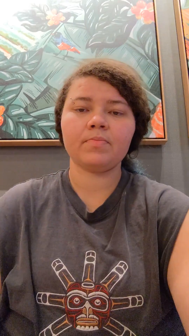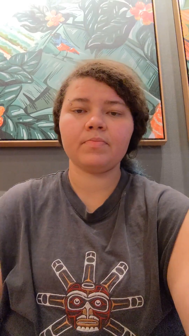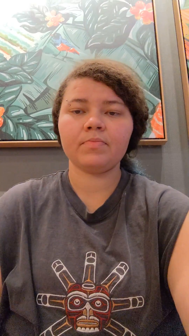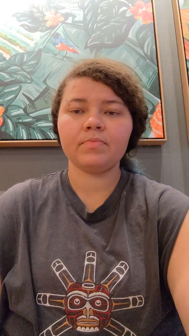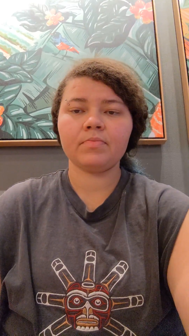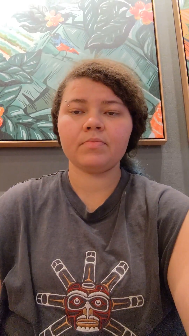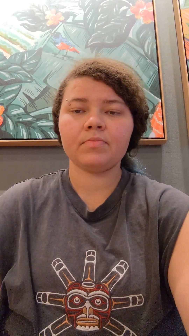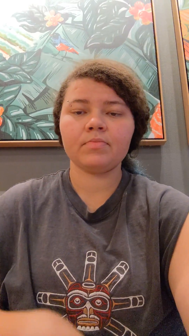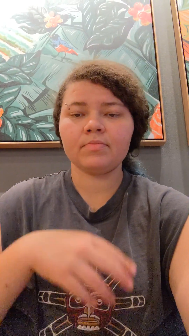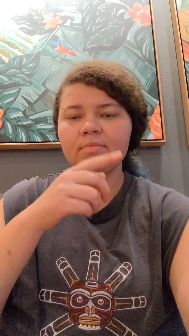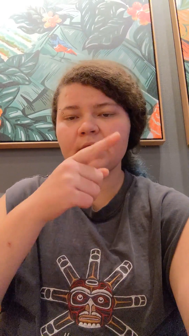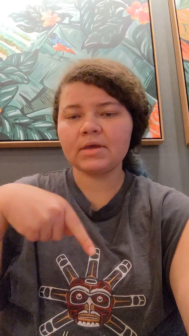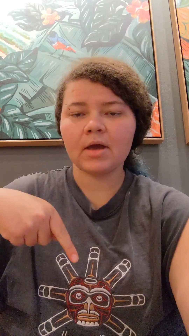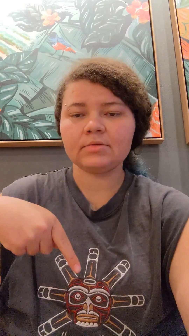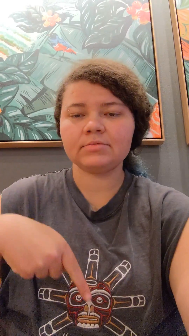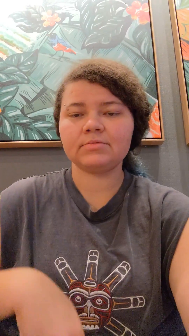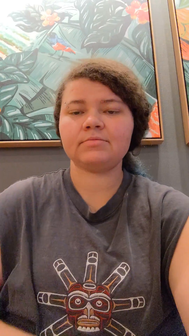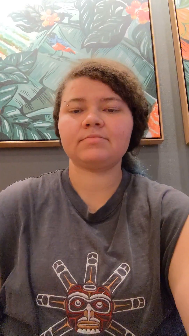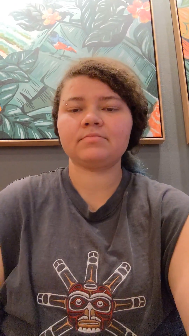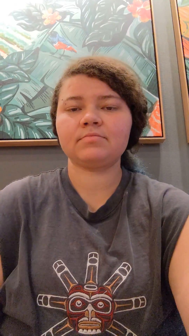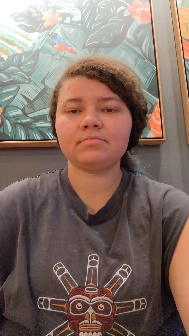cut